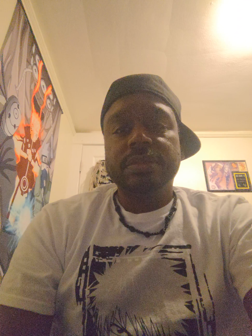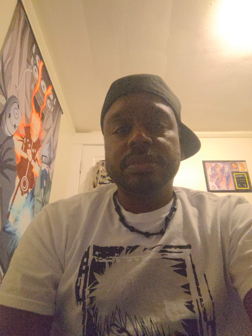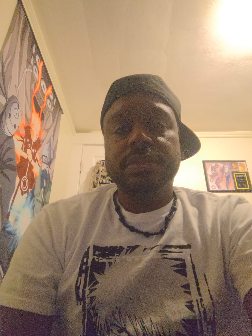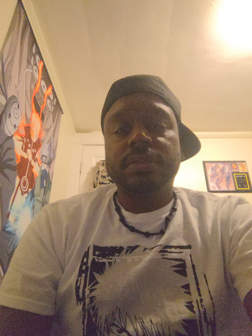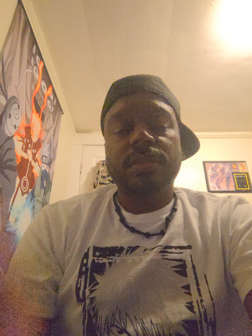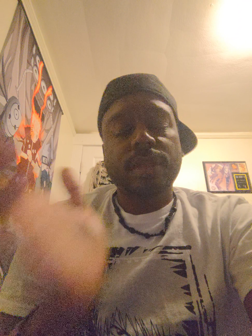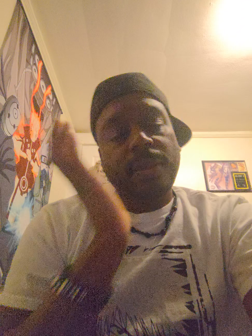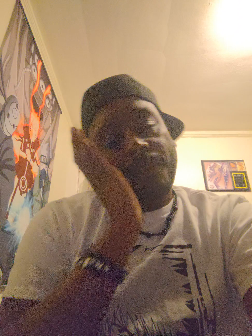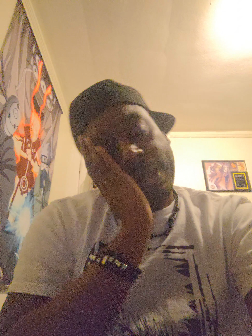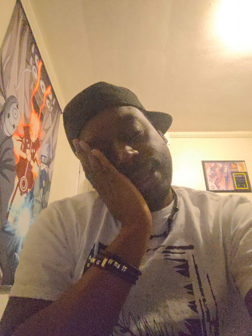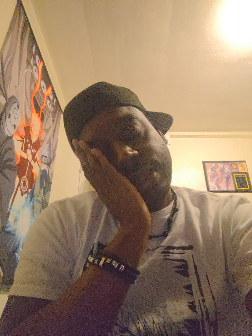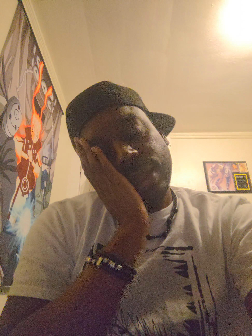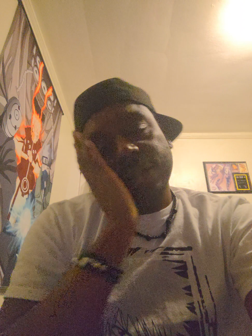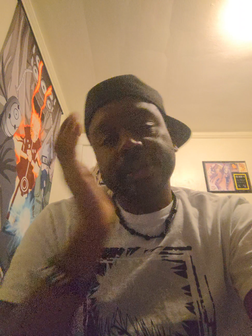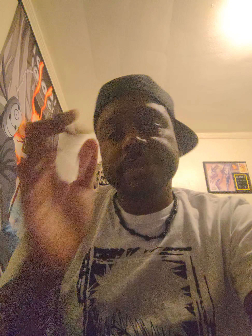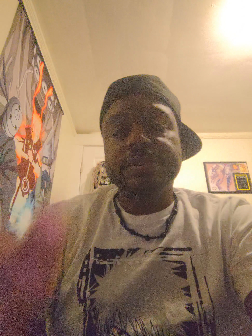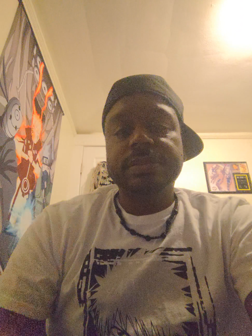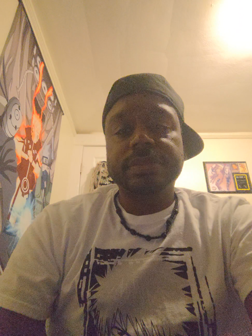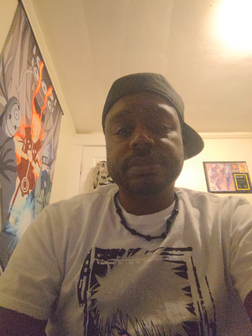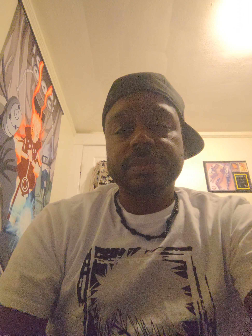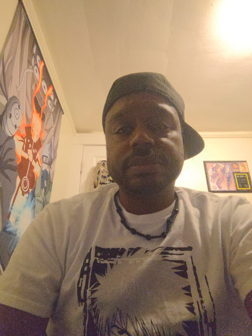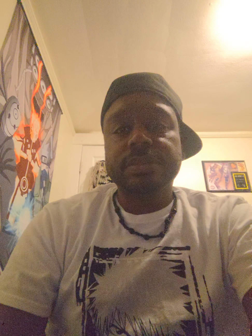bed